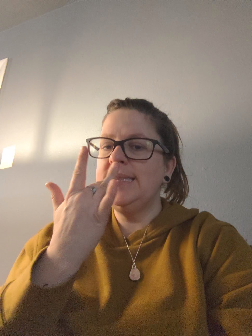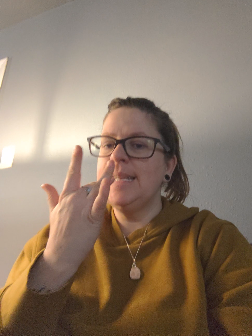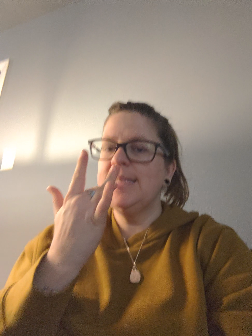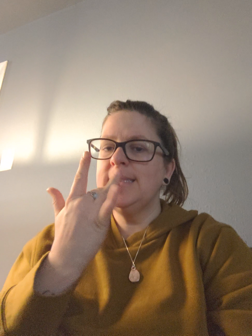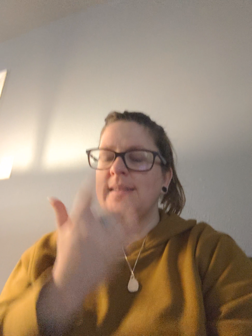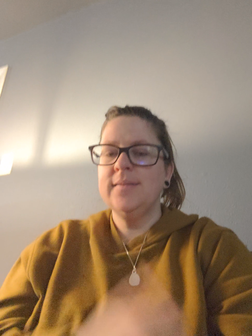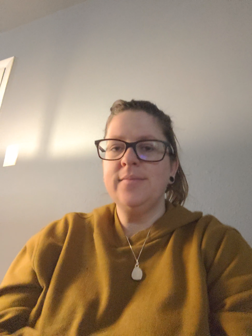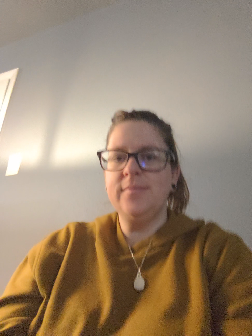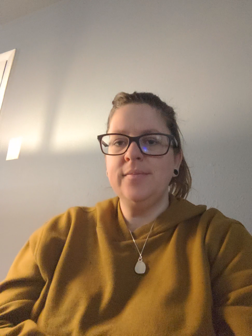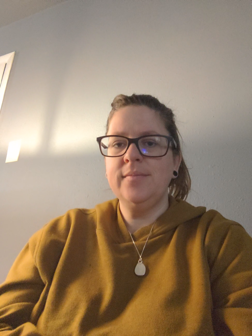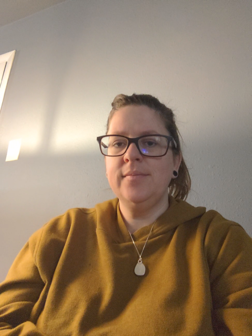taste